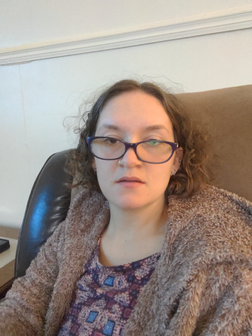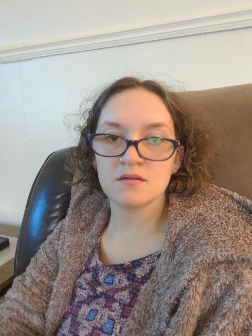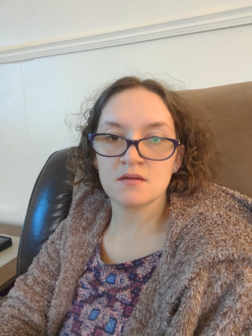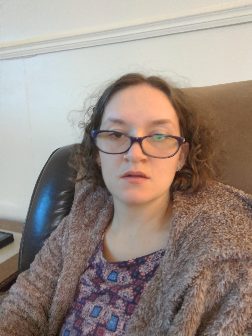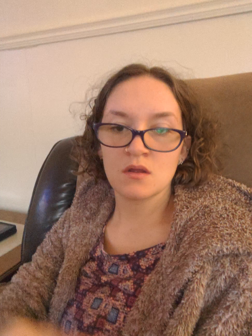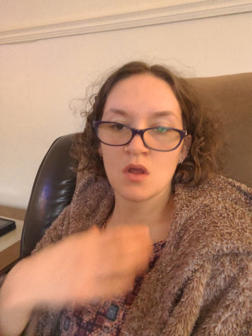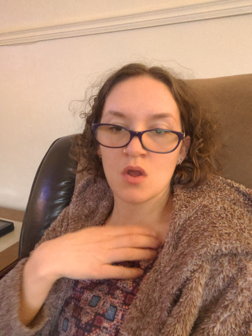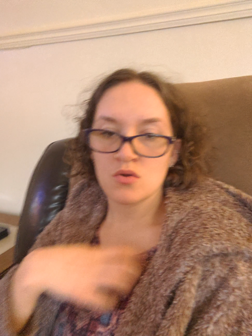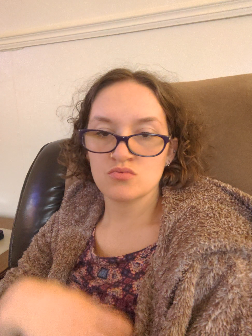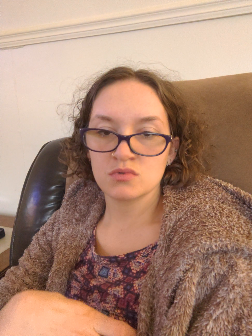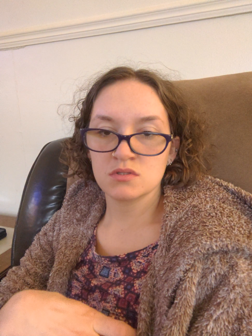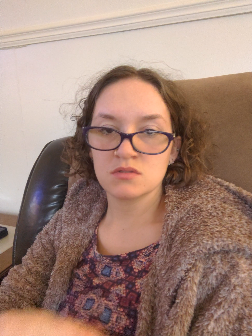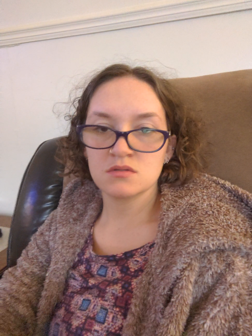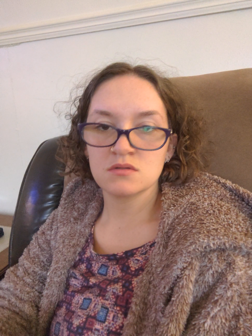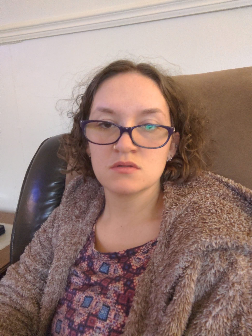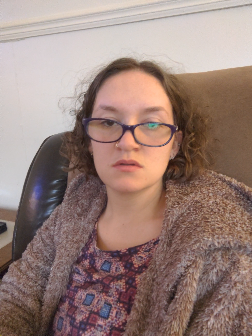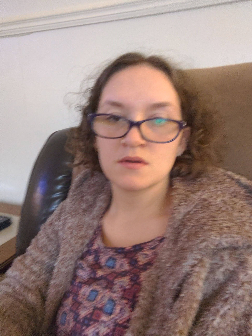hungry